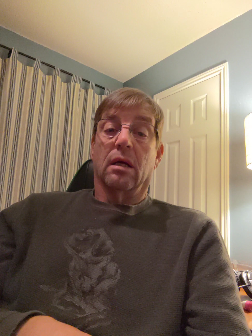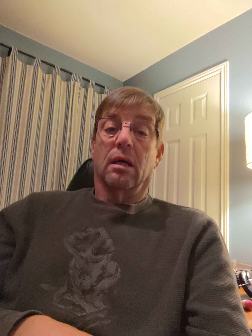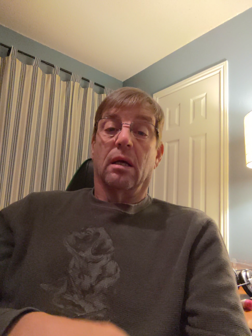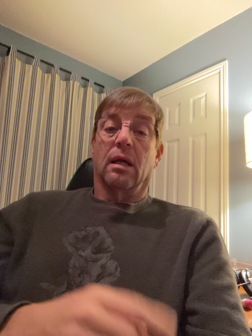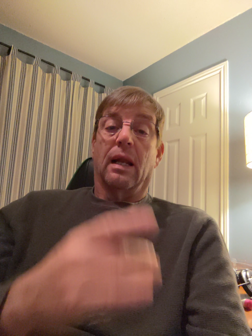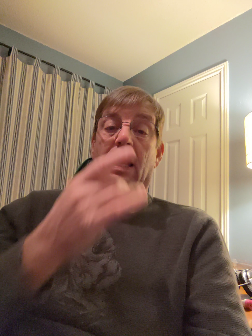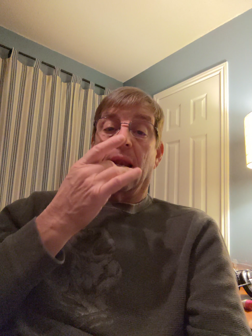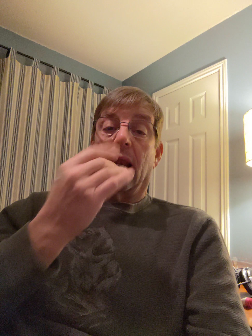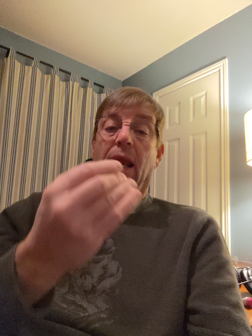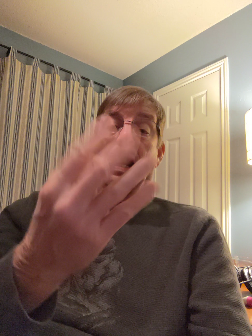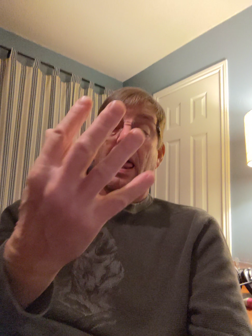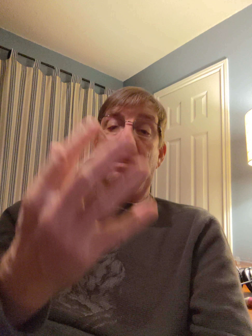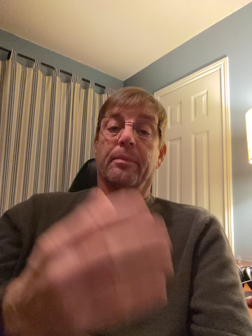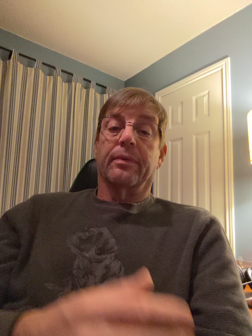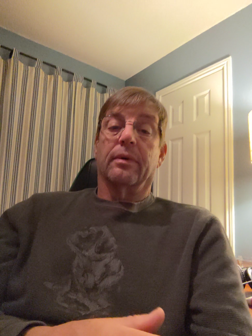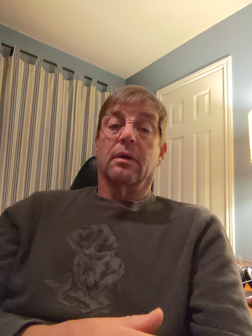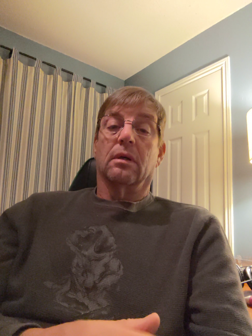lamp